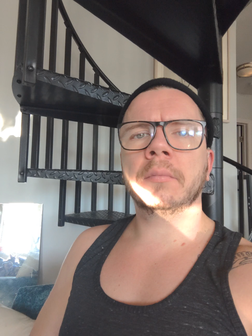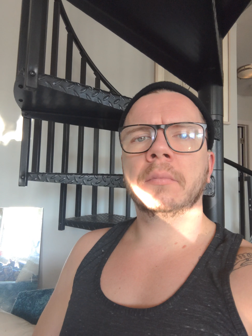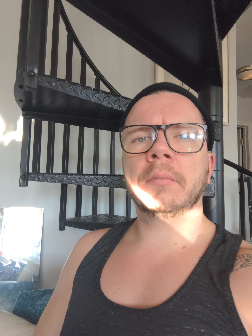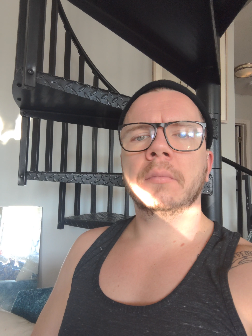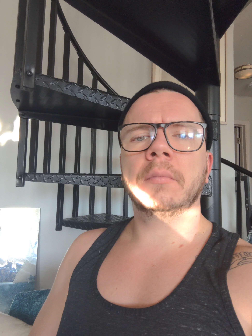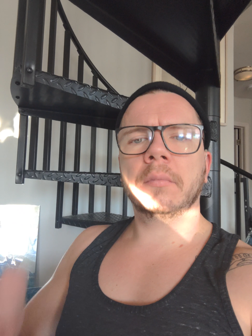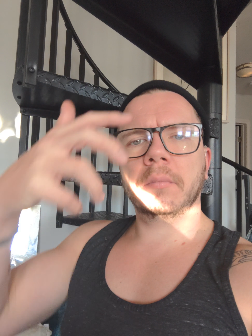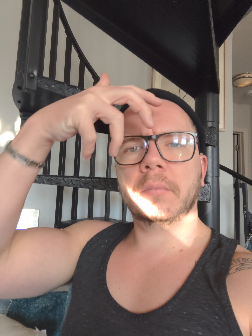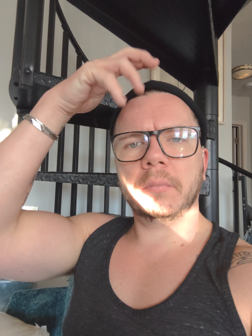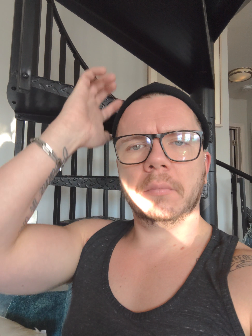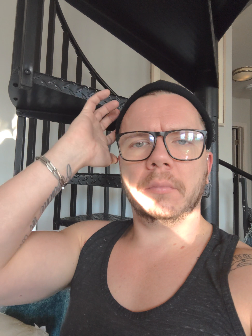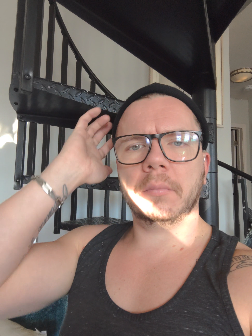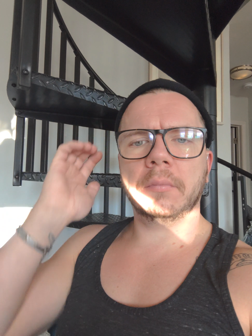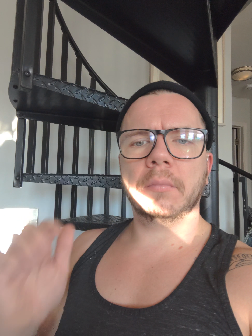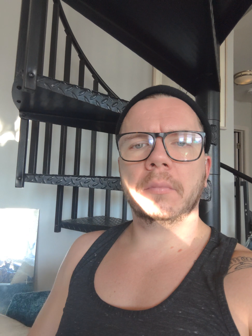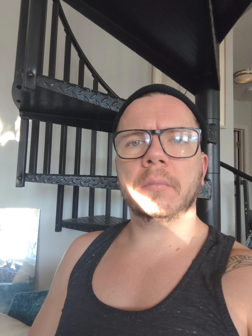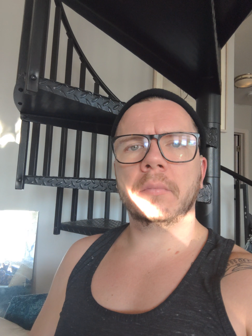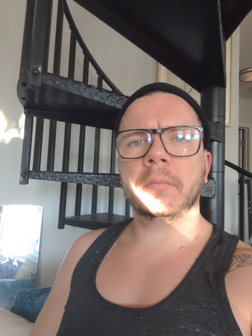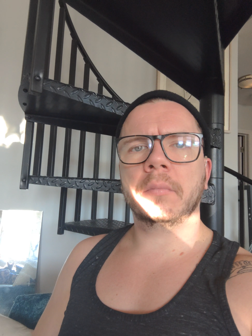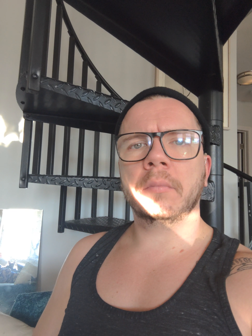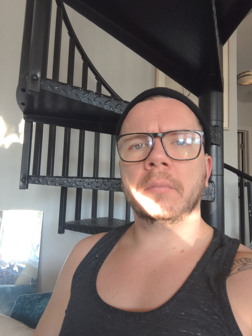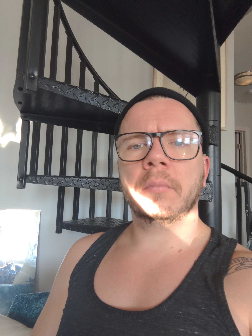lion